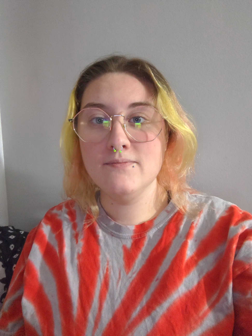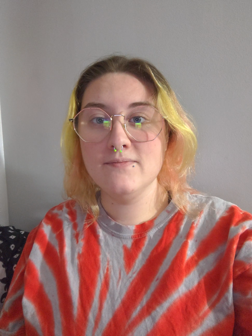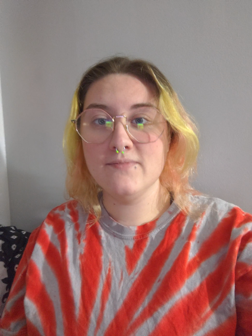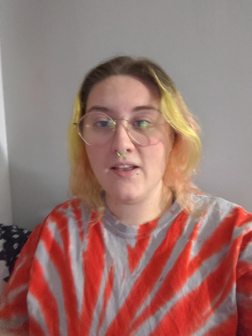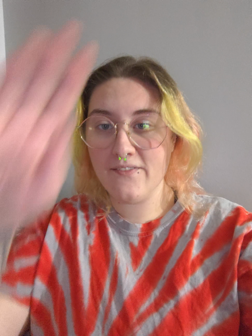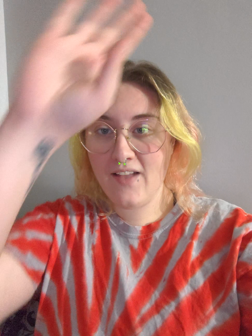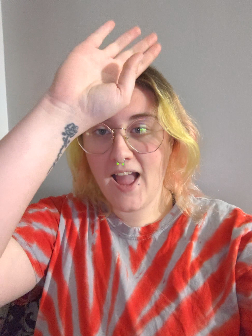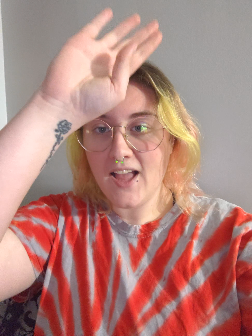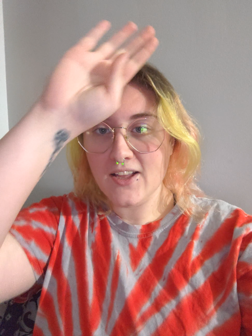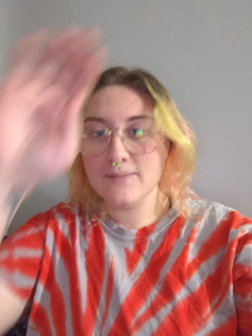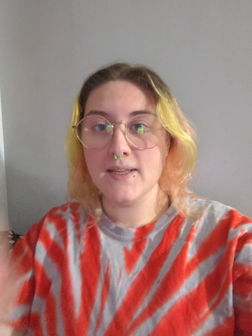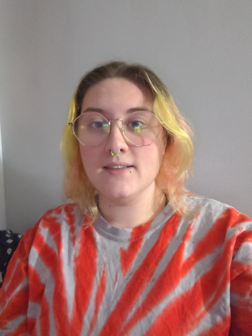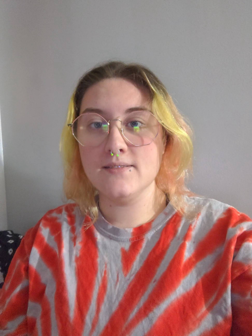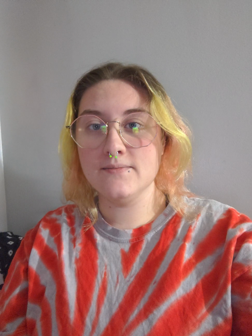fireman